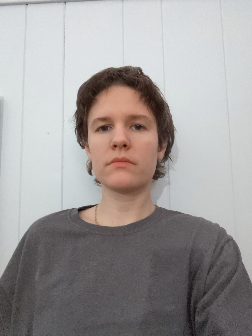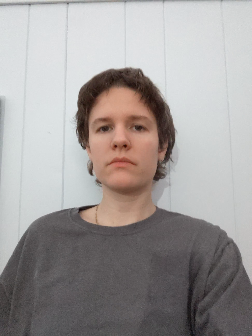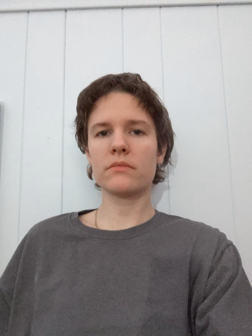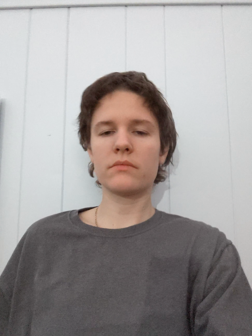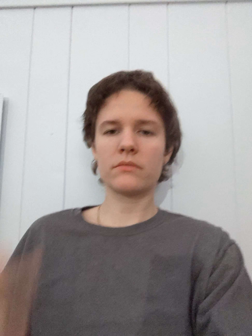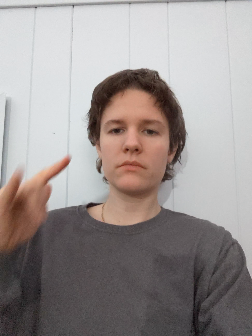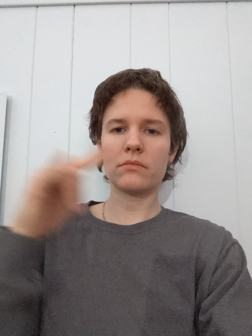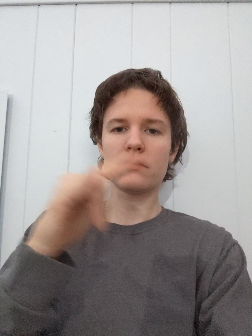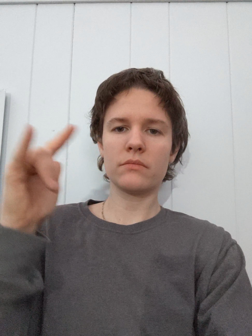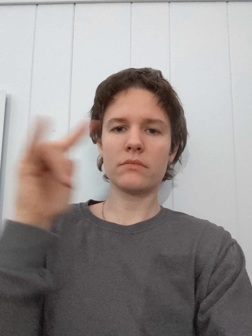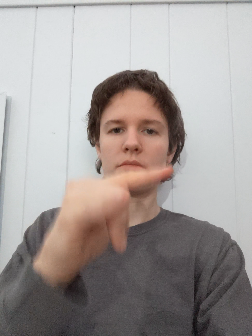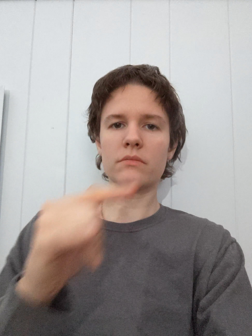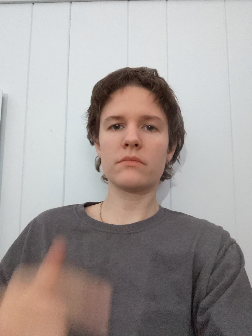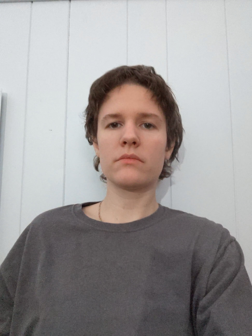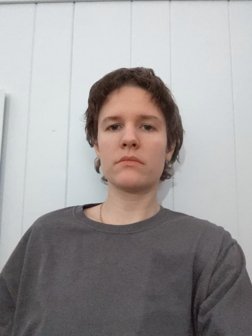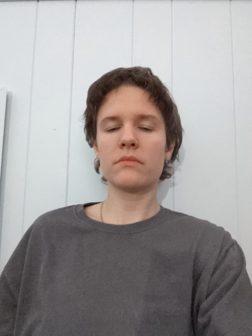airplane